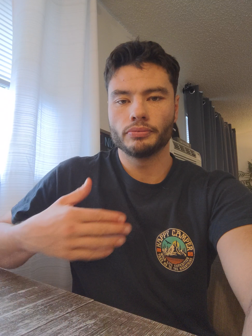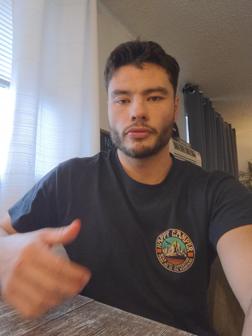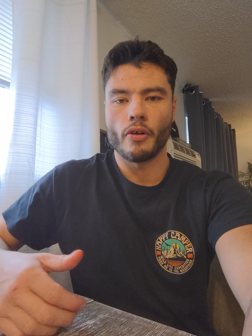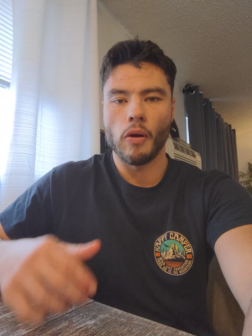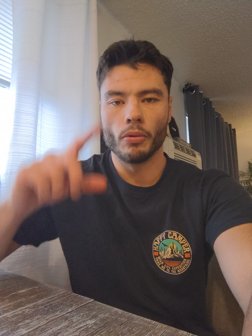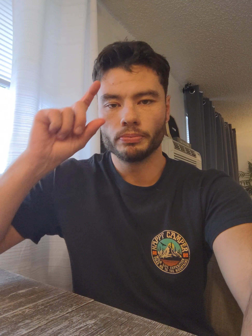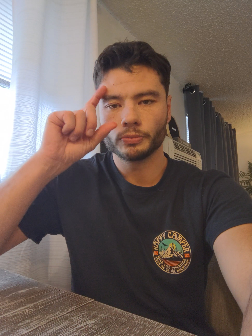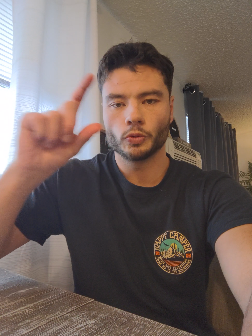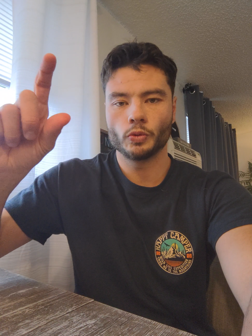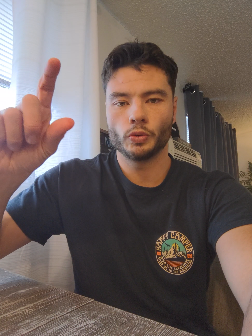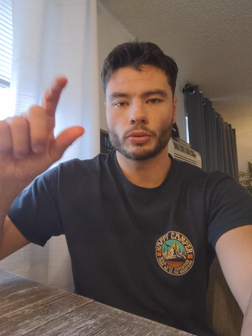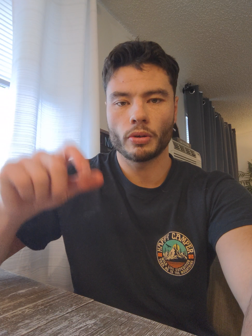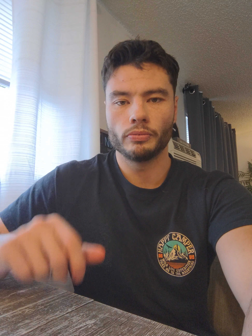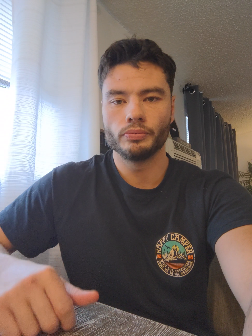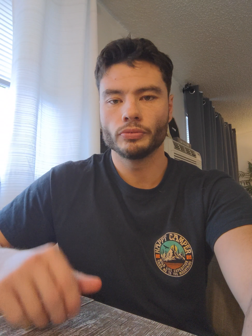moon